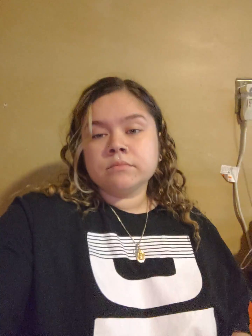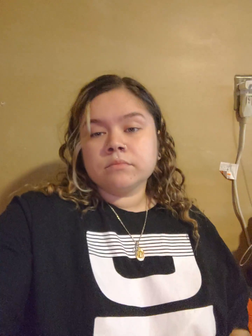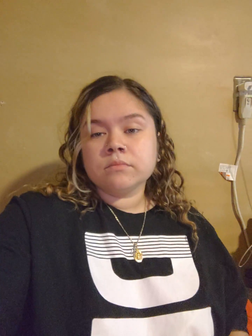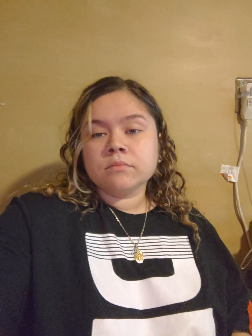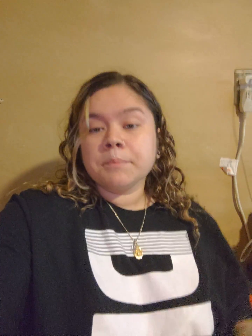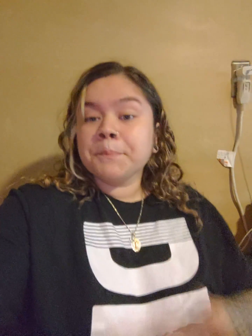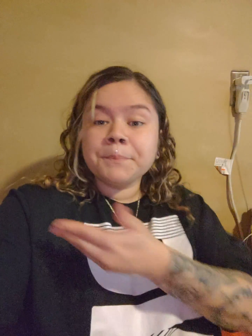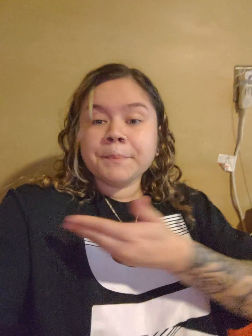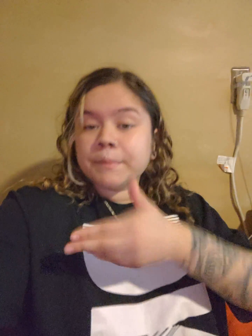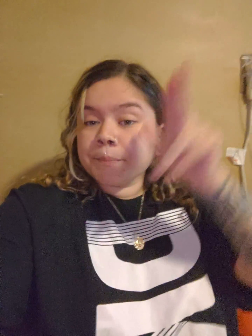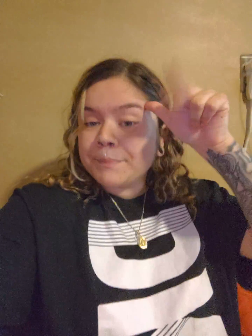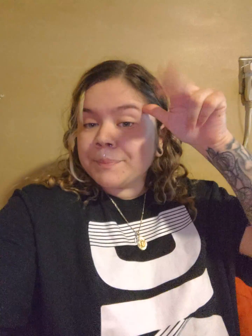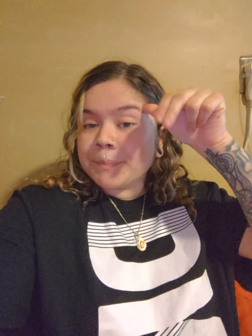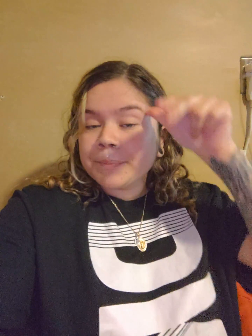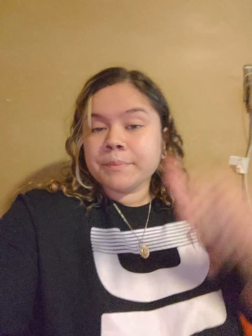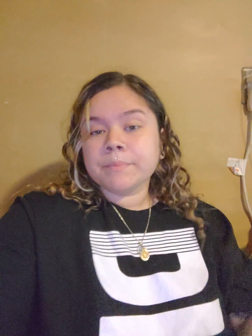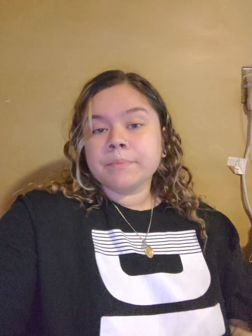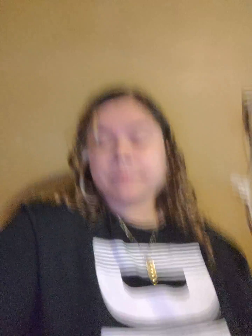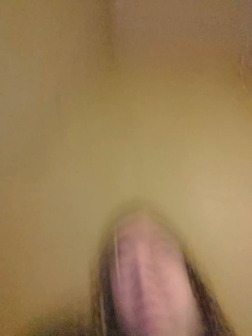pony